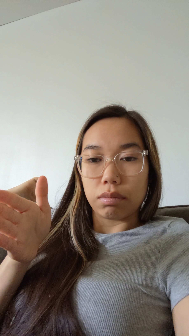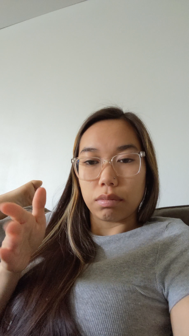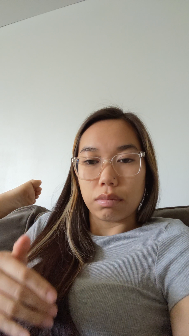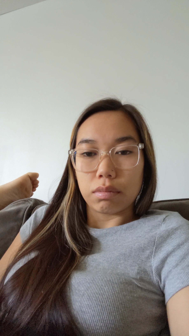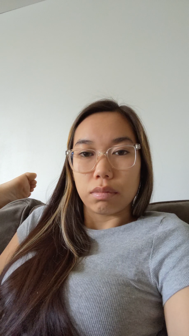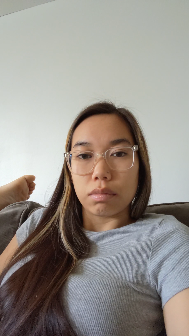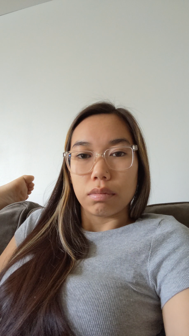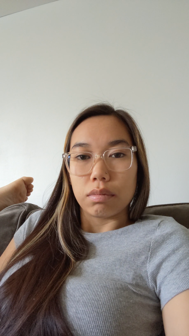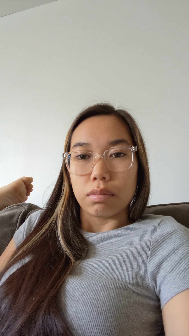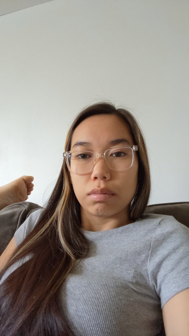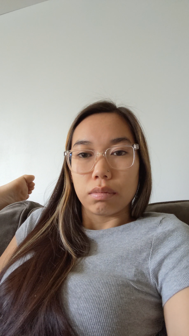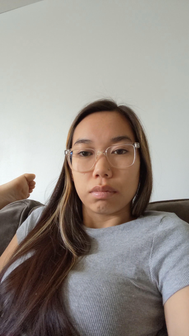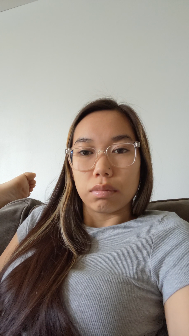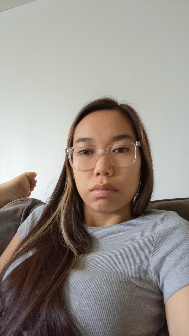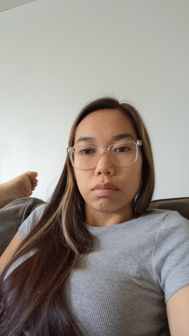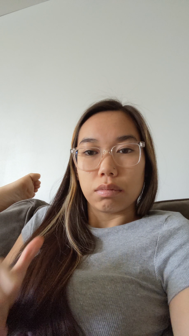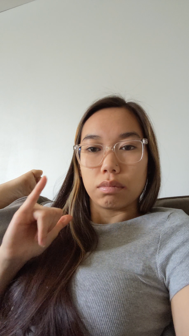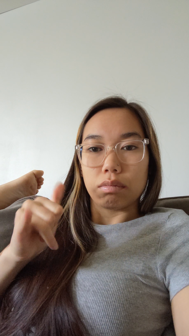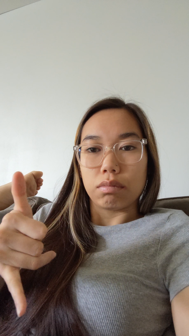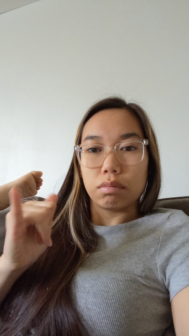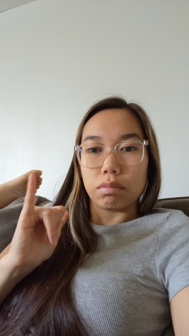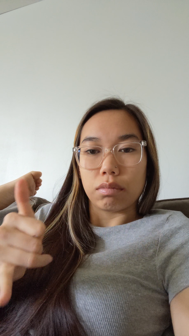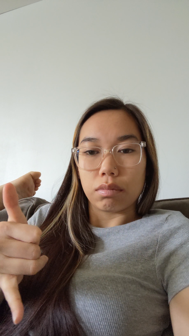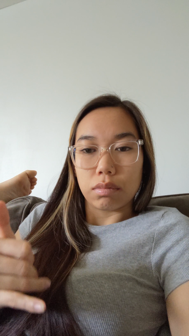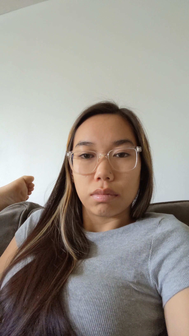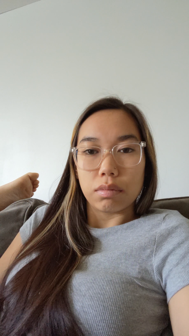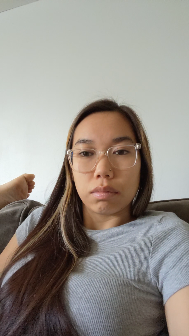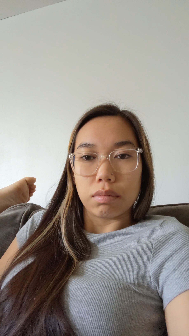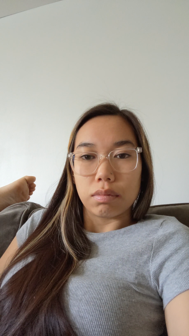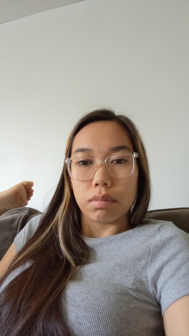rocking chair